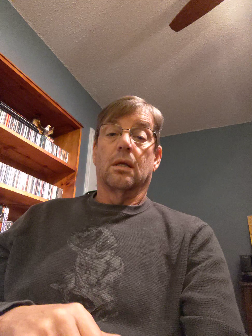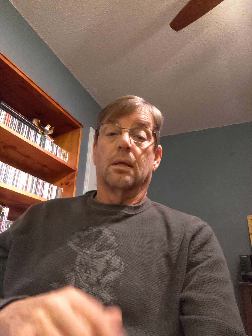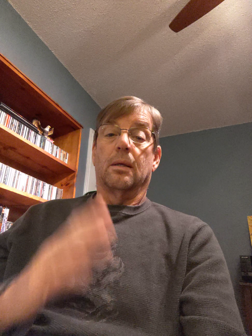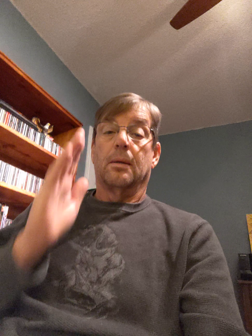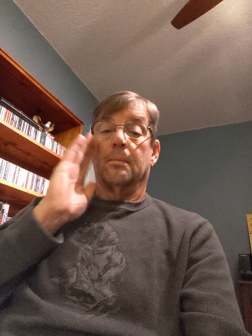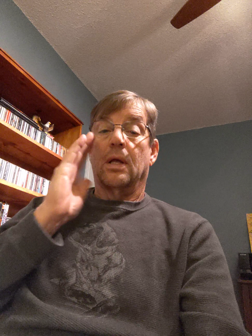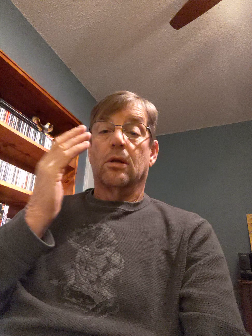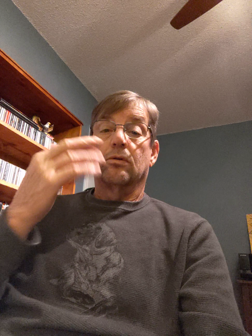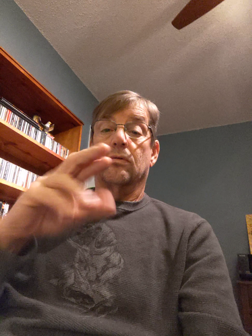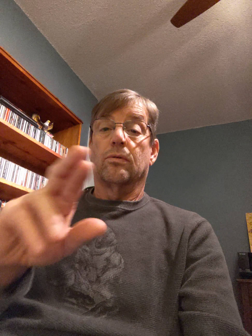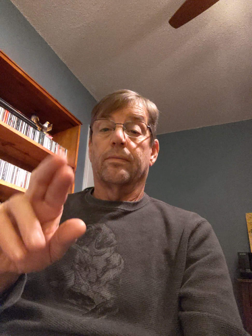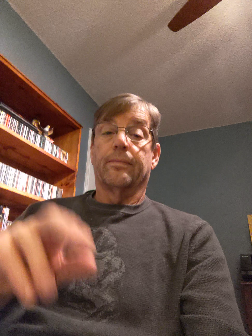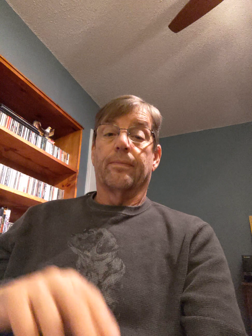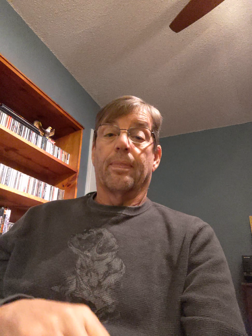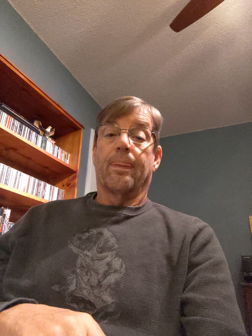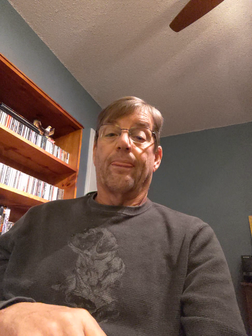bedroom